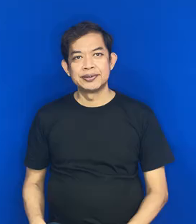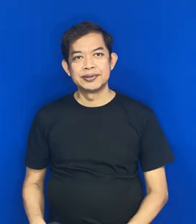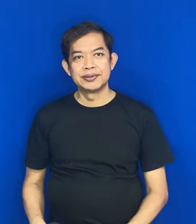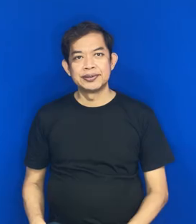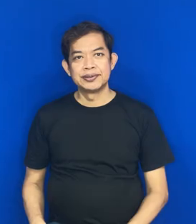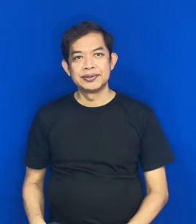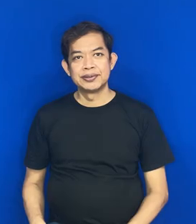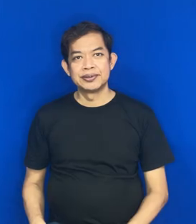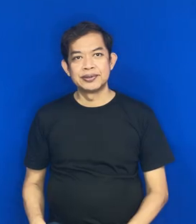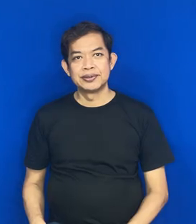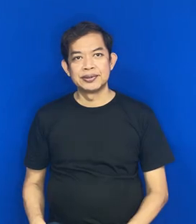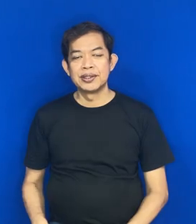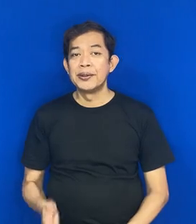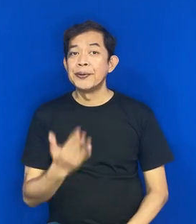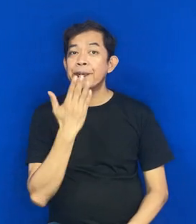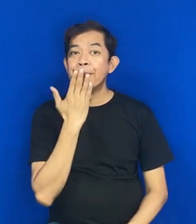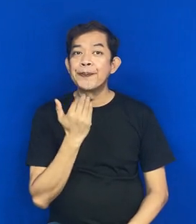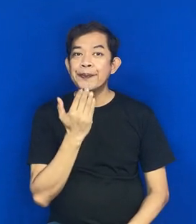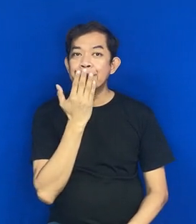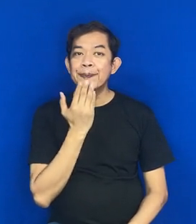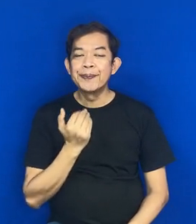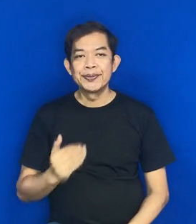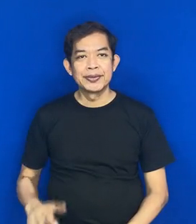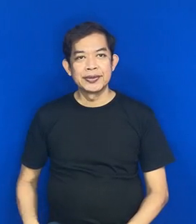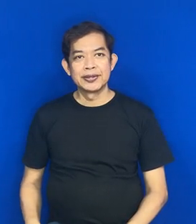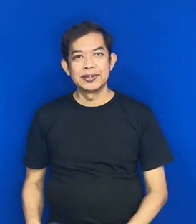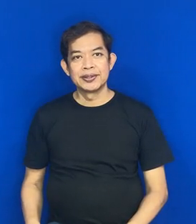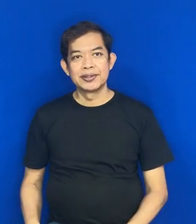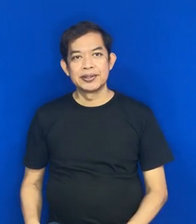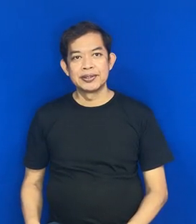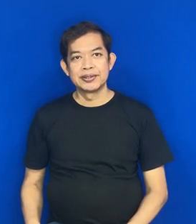sugar